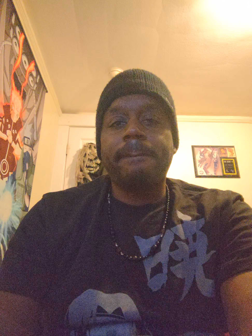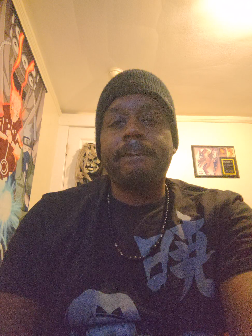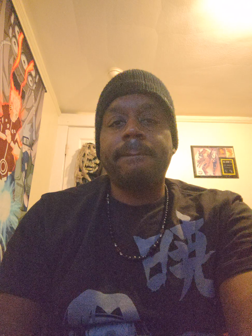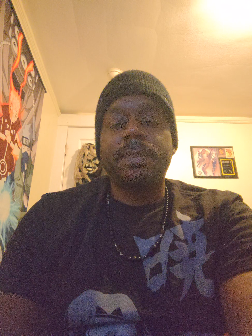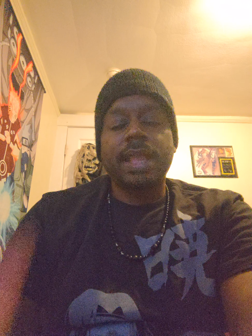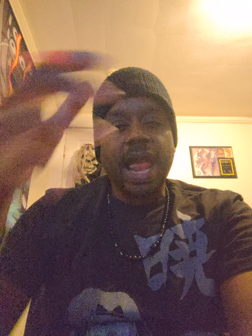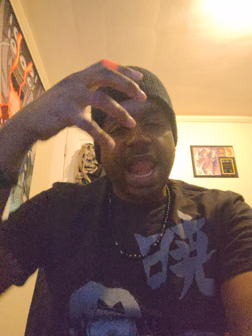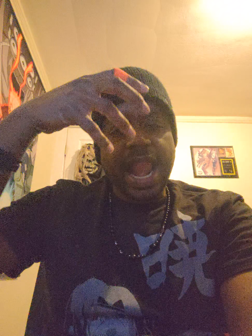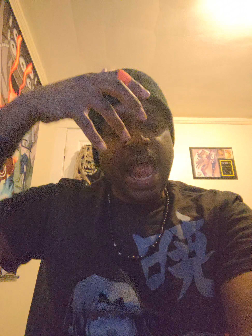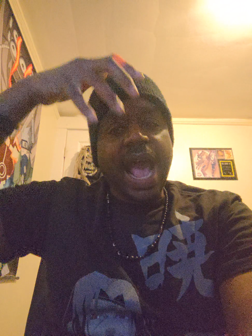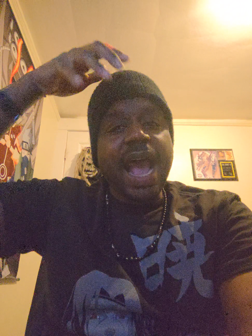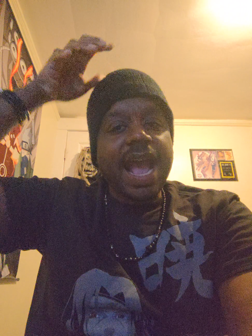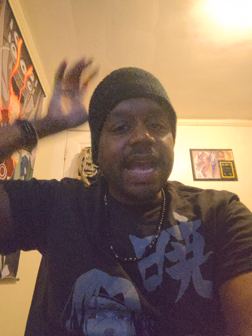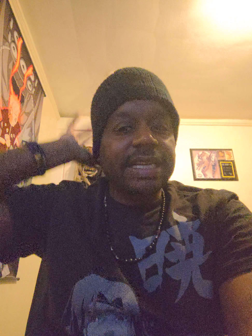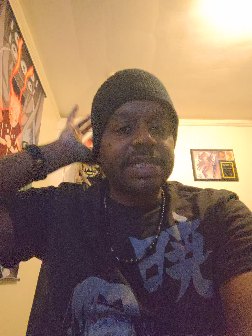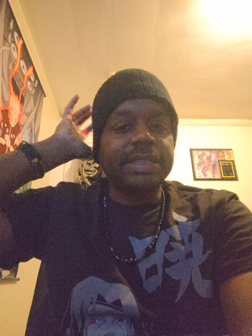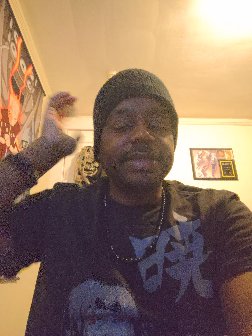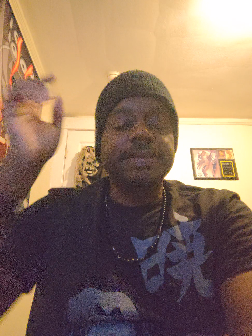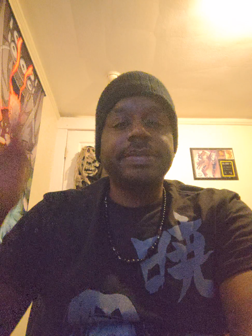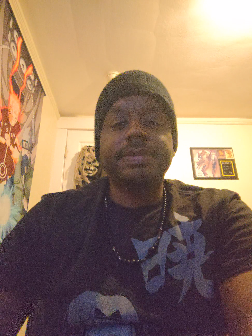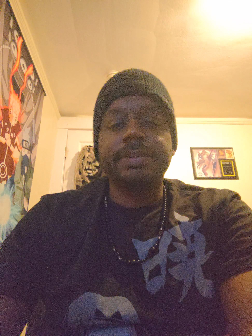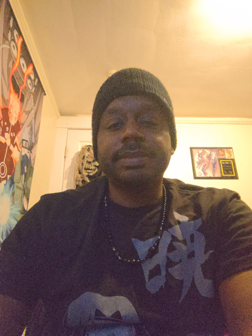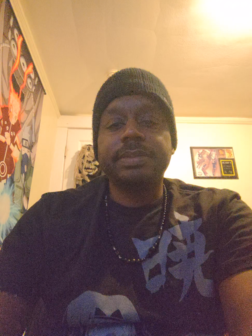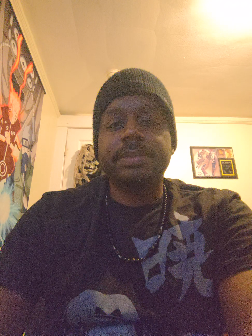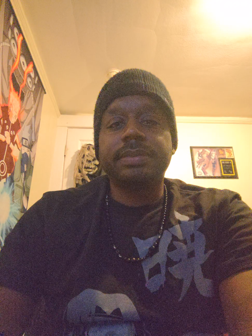lion